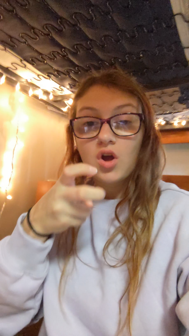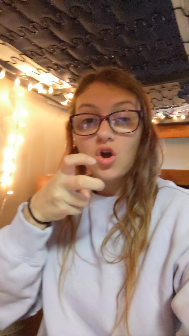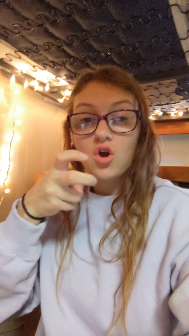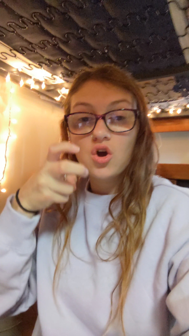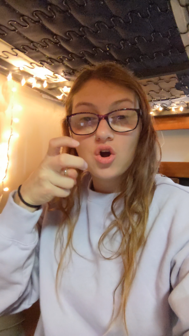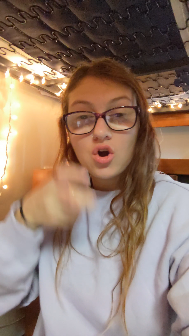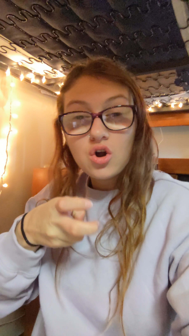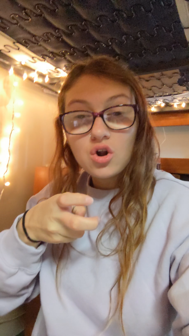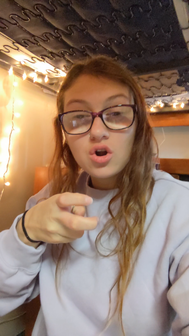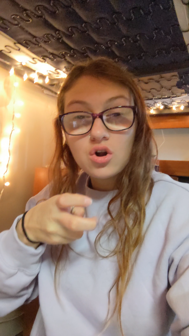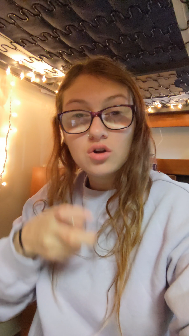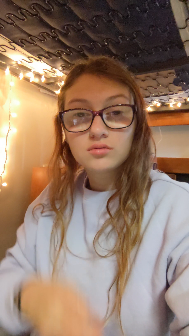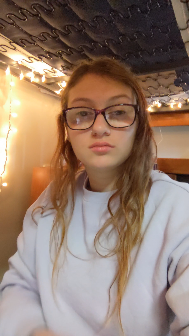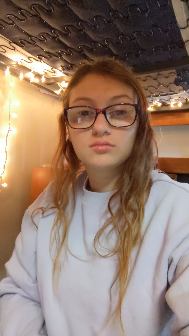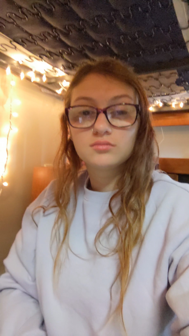hard